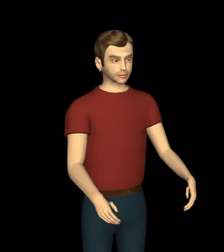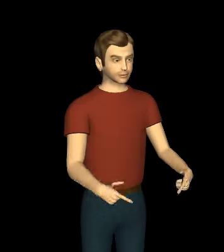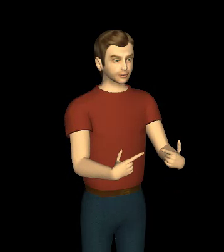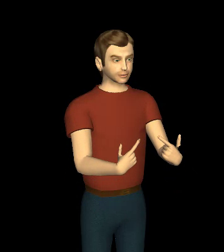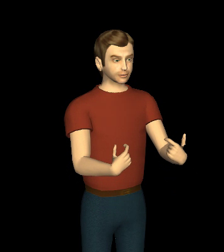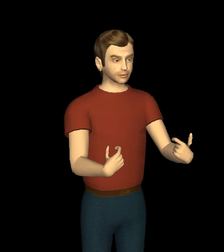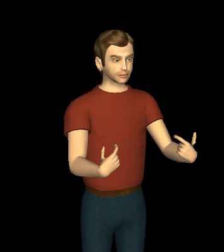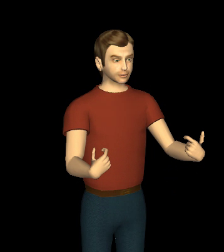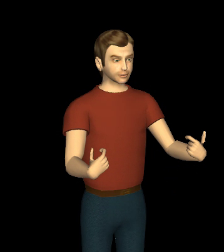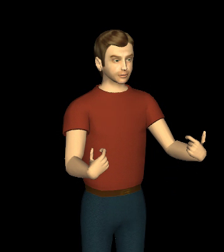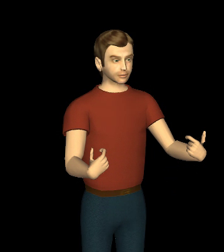مواد